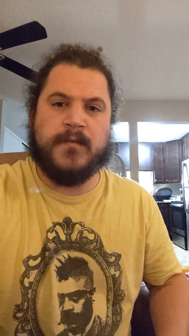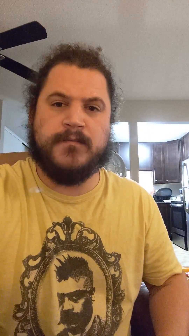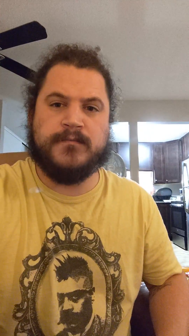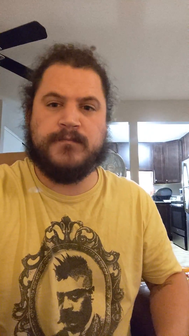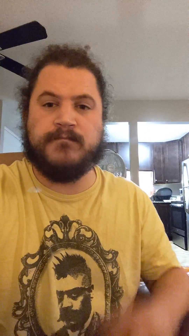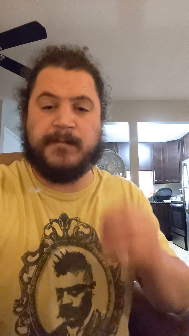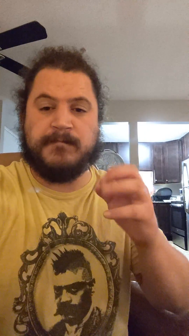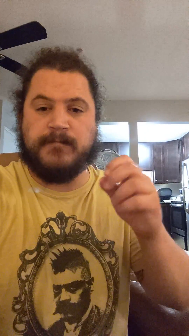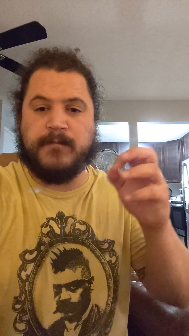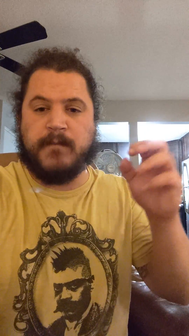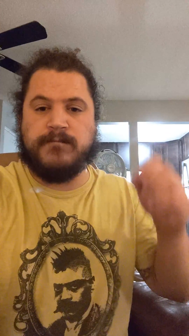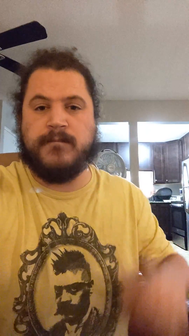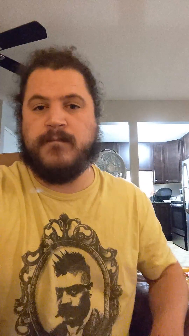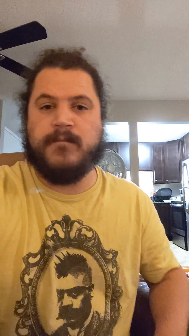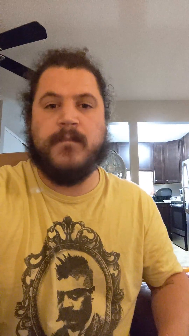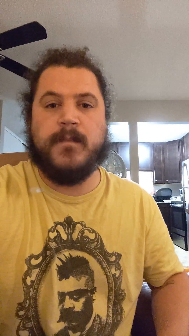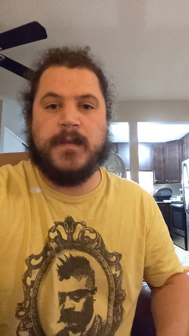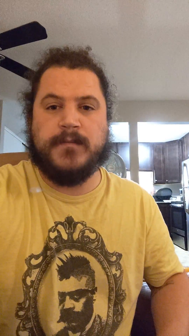bubbles